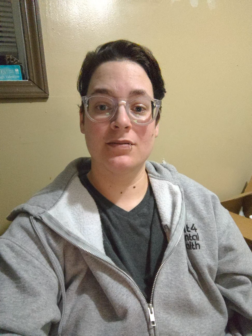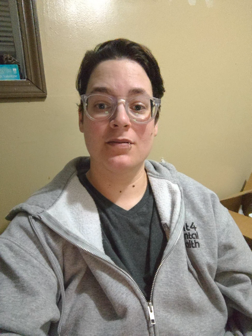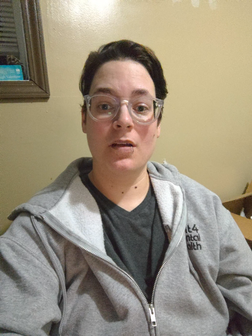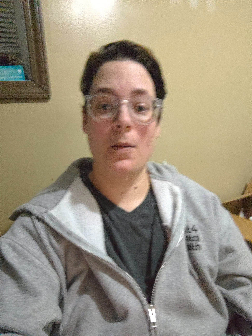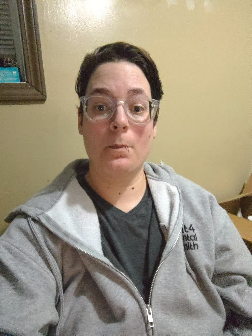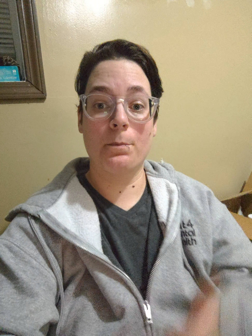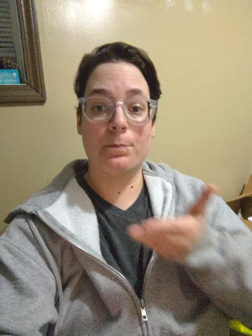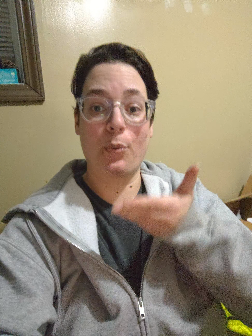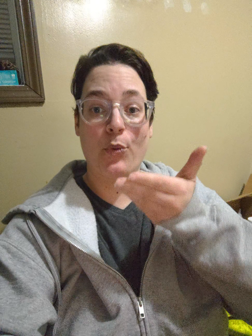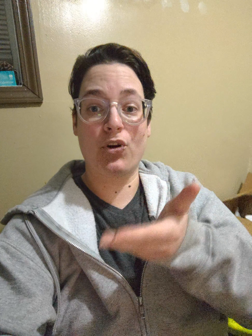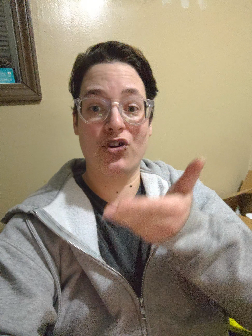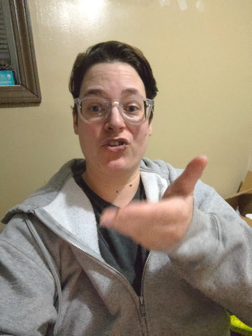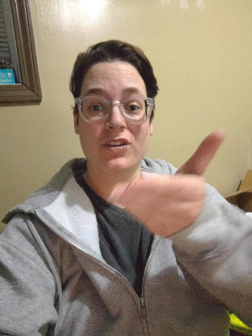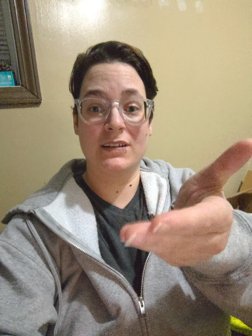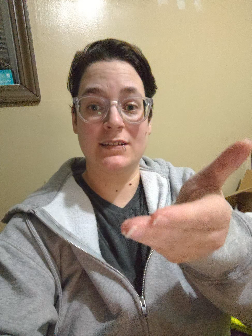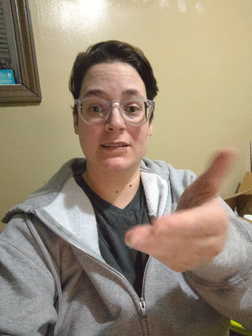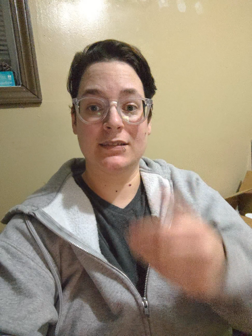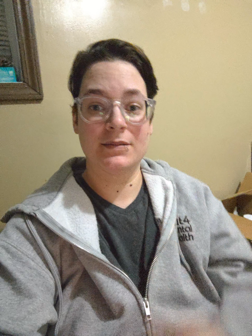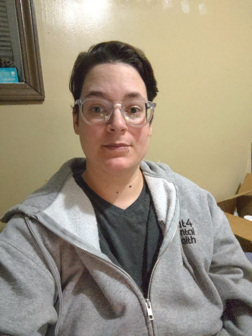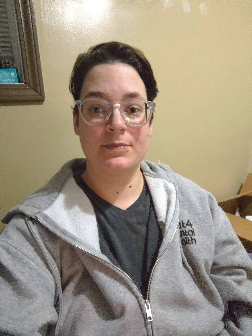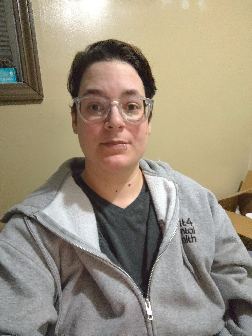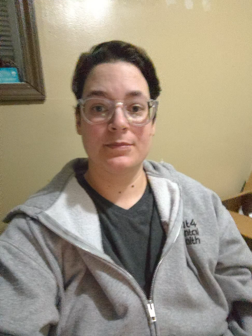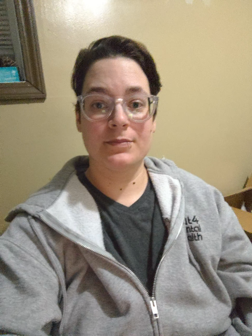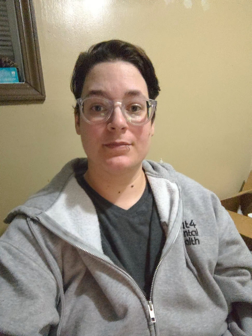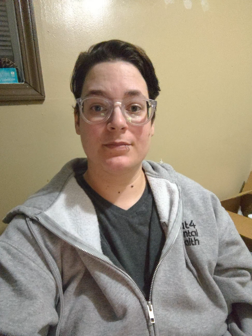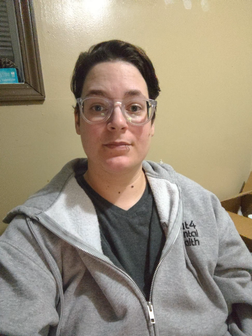boat